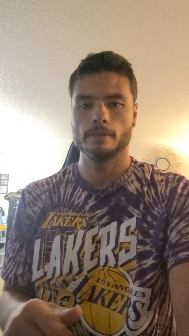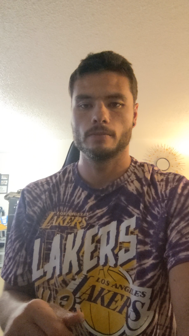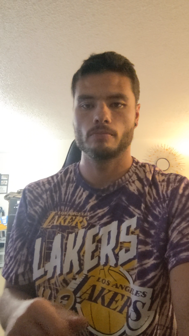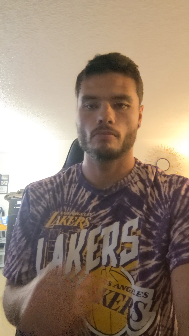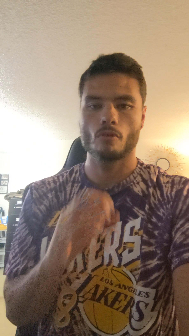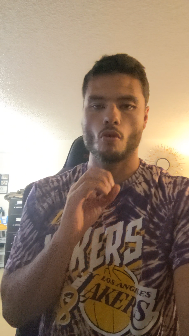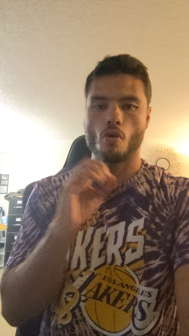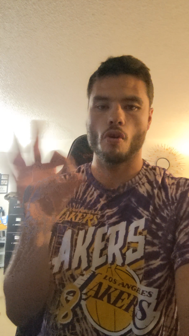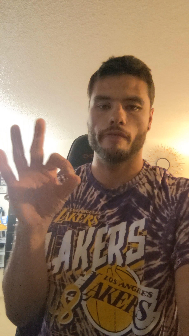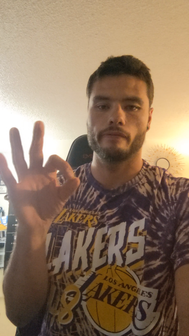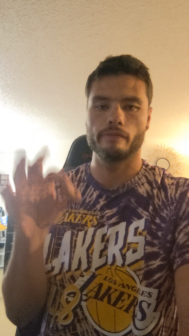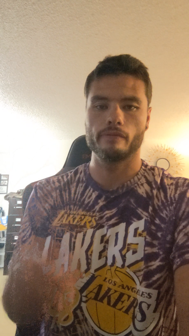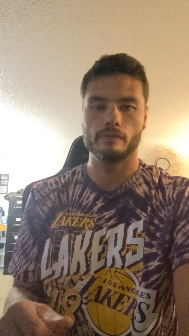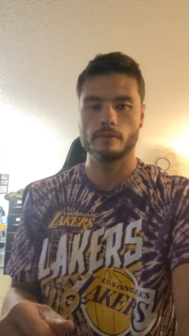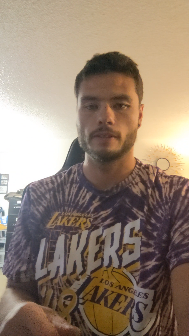off